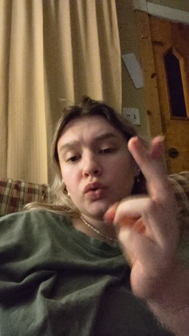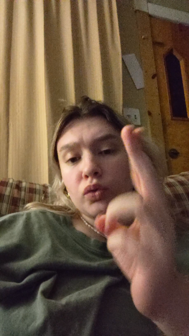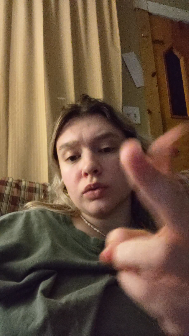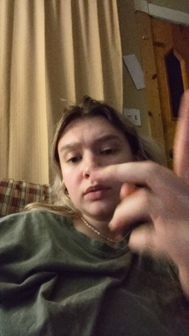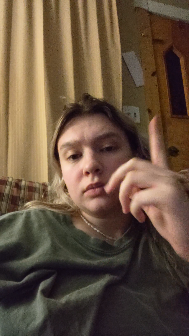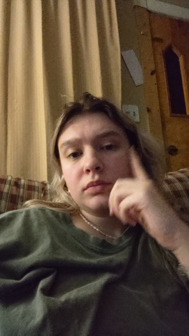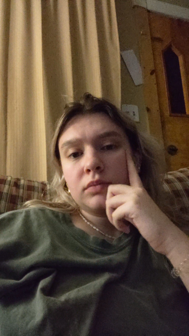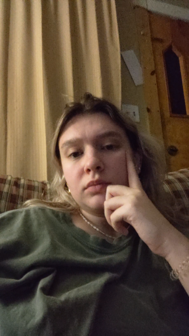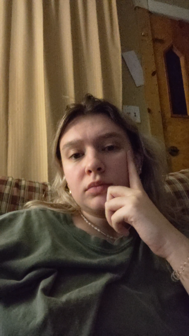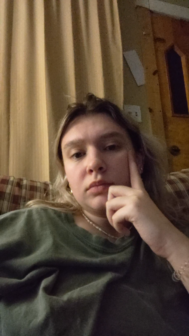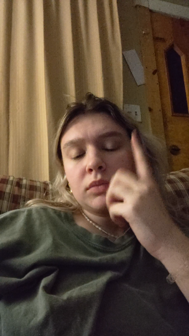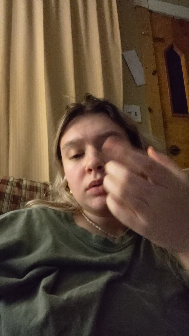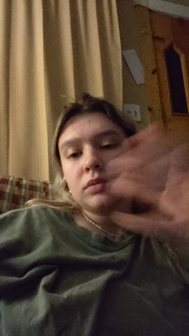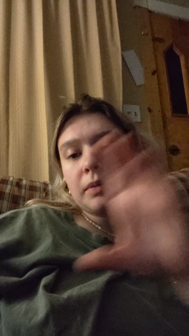dump